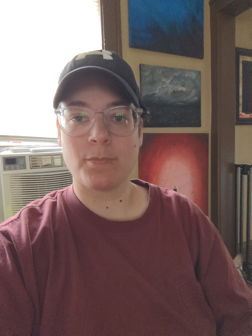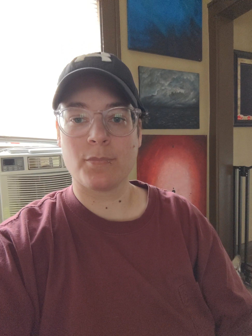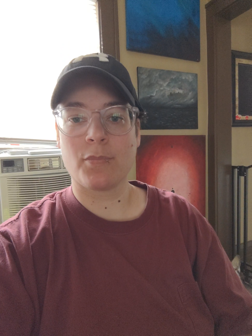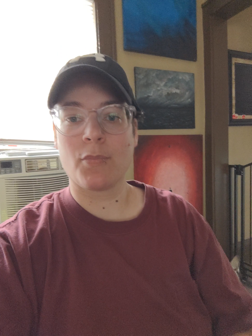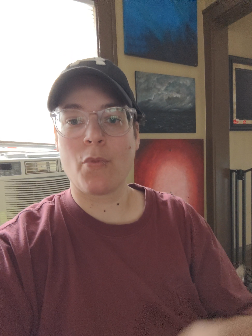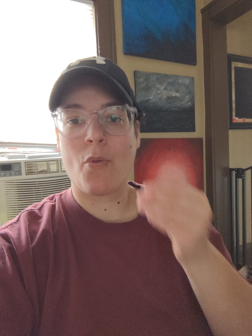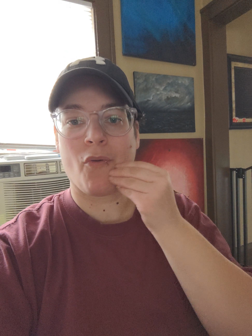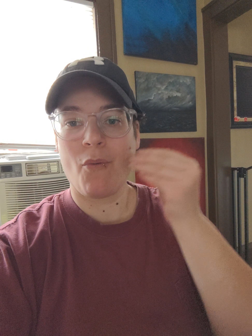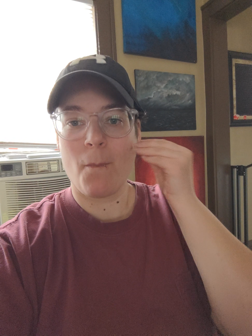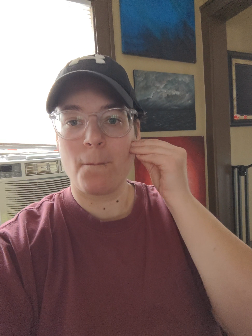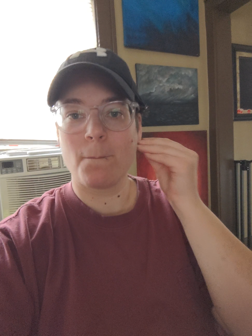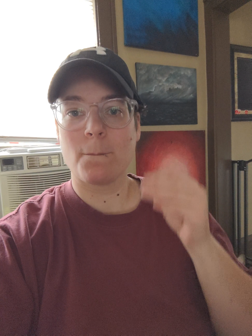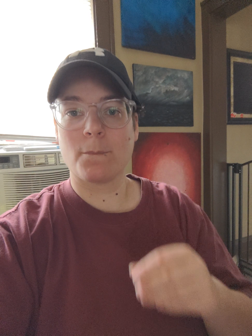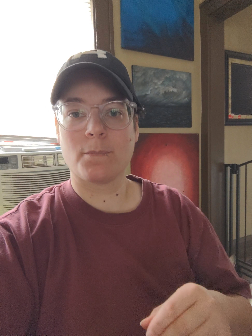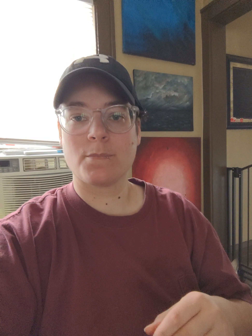home